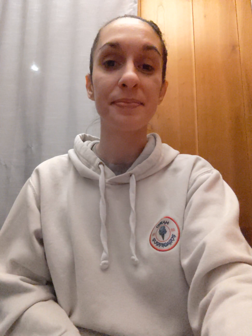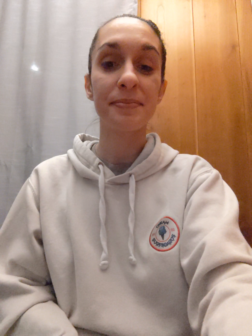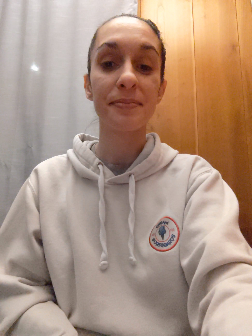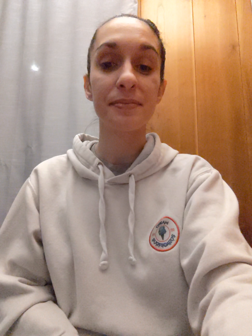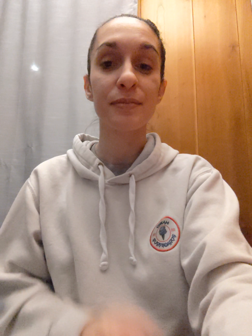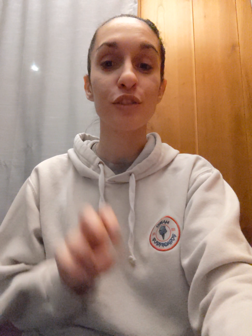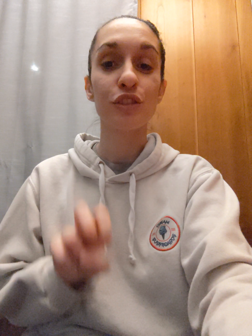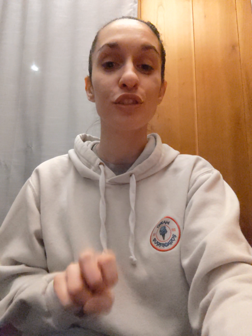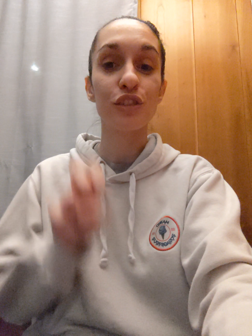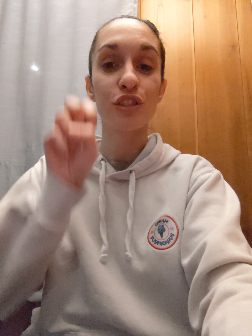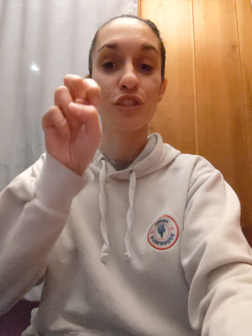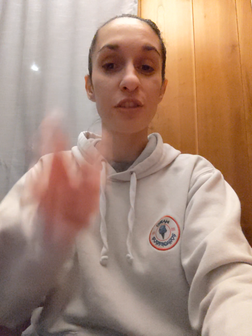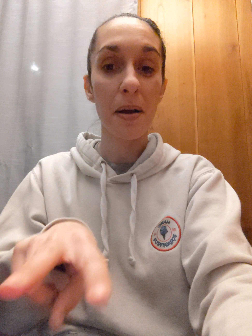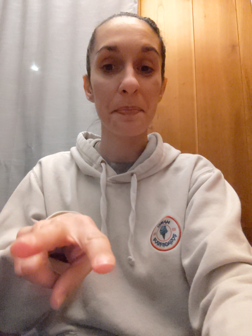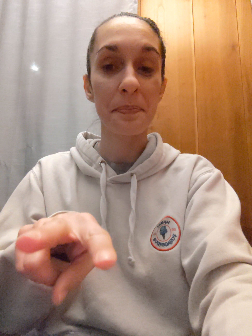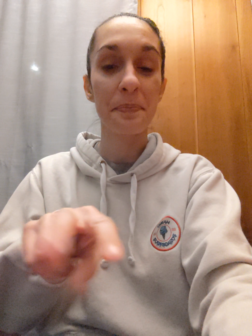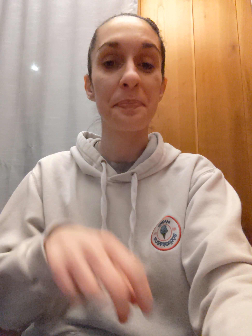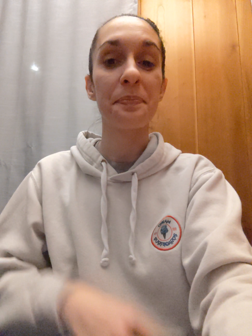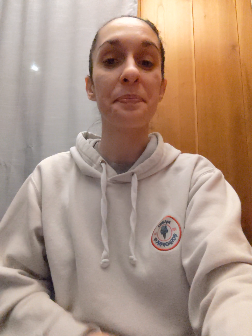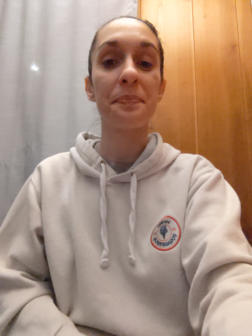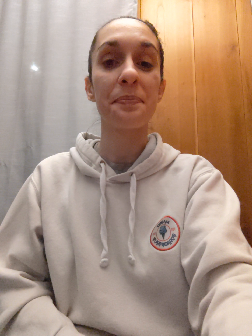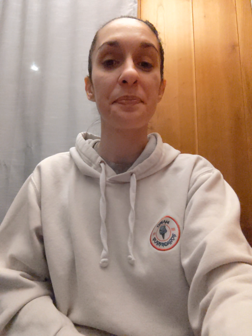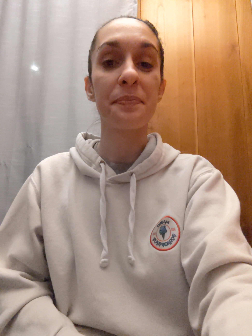jump